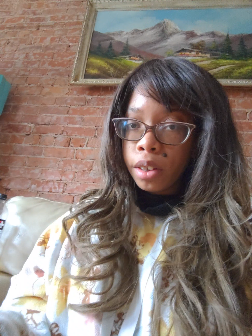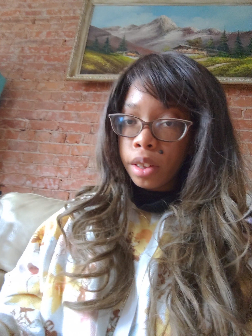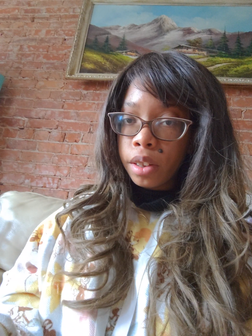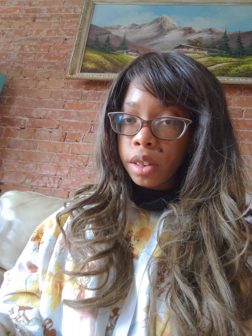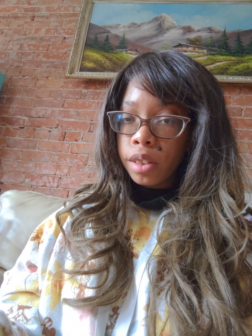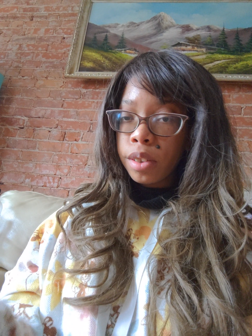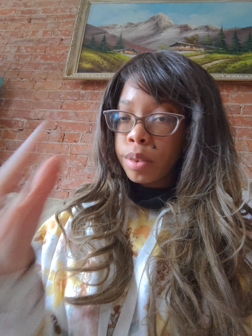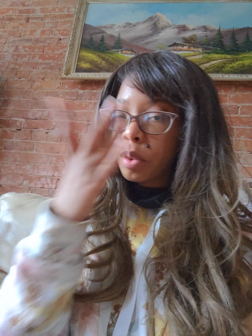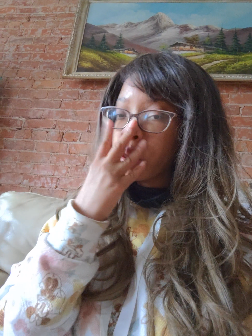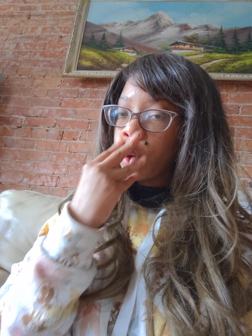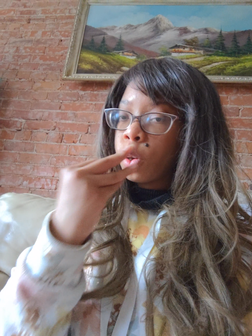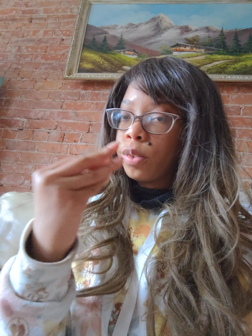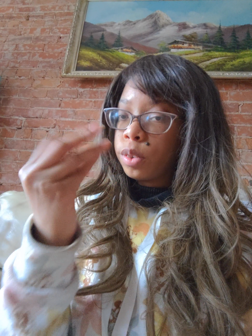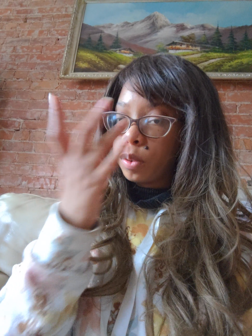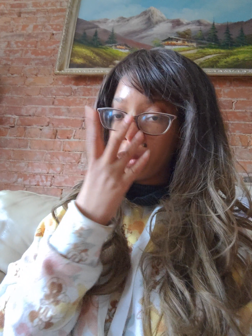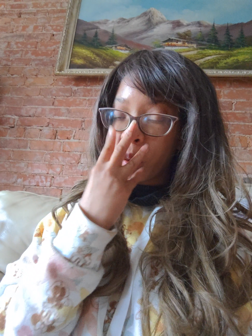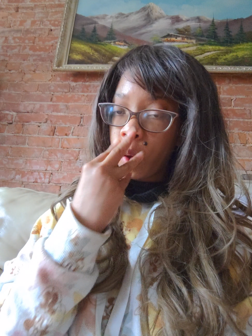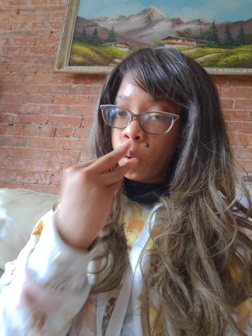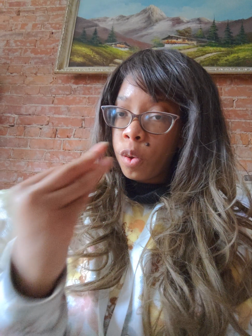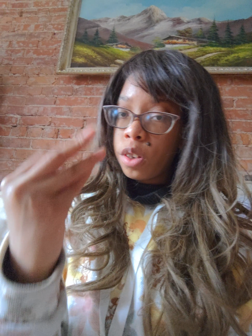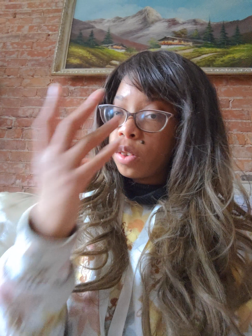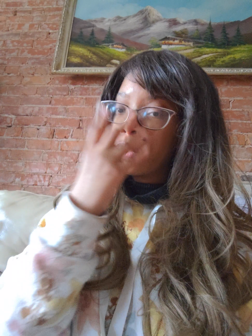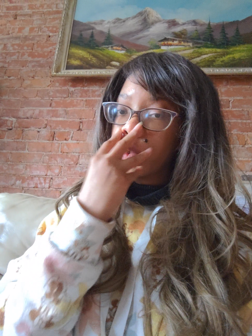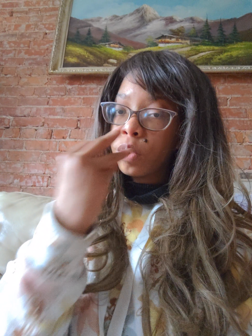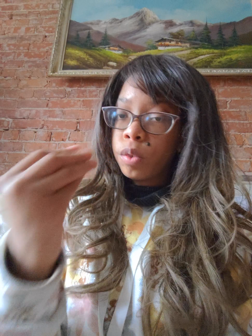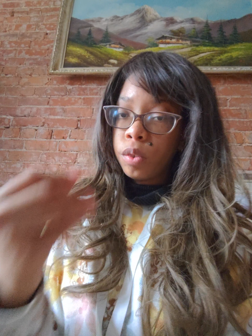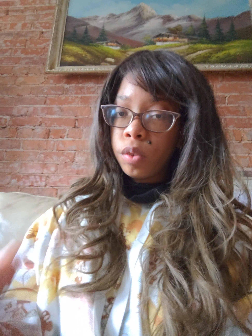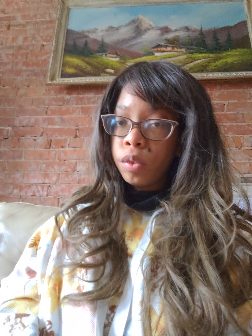wolf